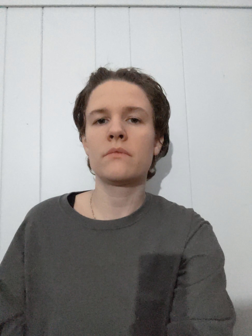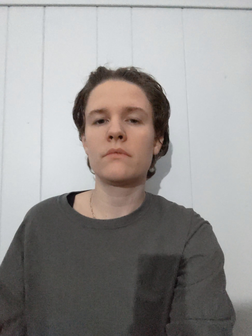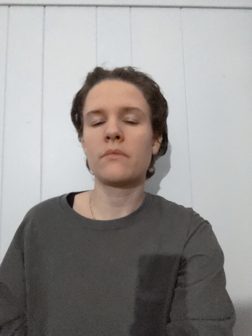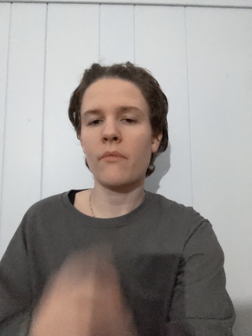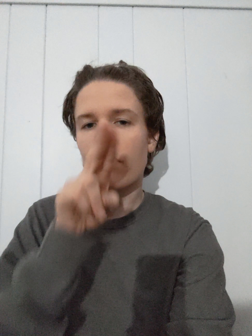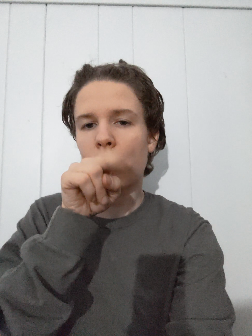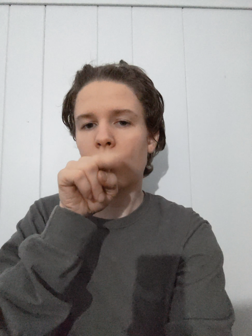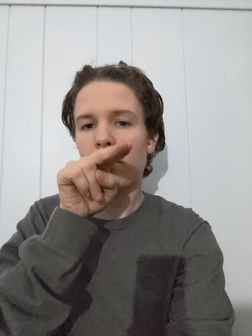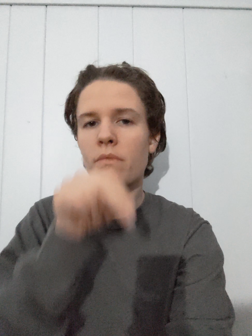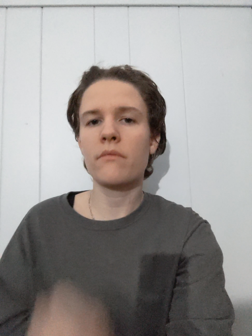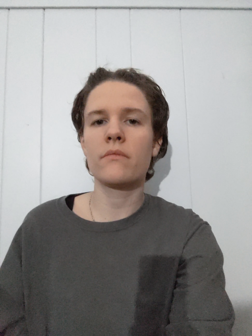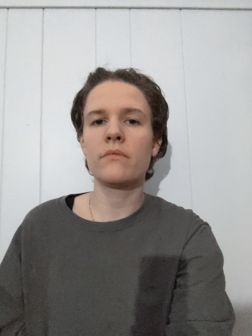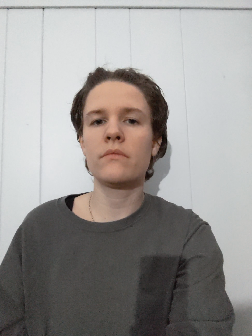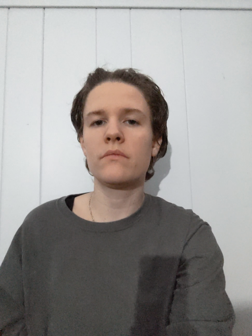tongue